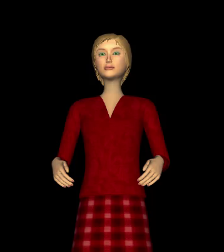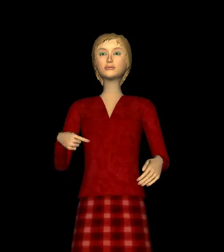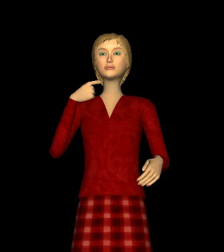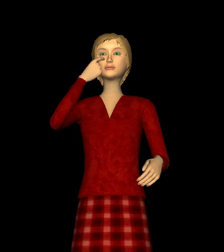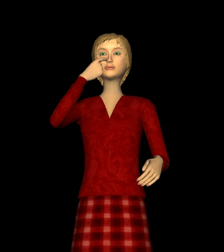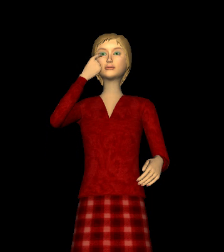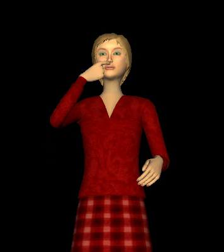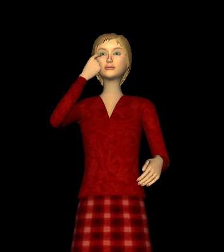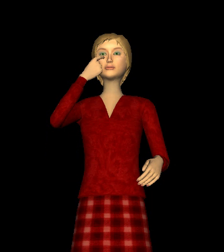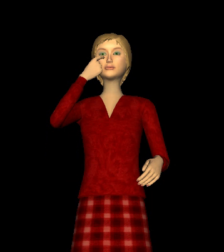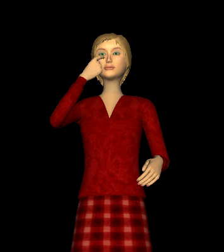يراقب